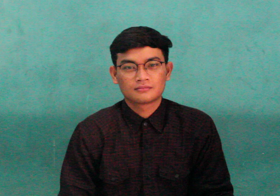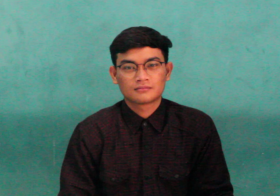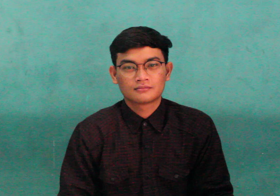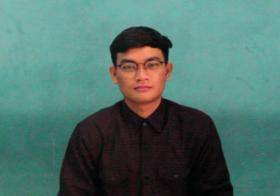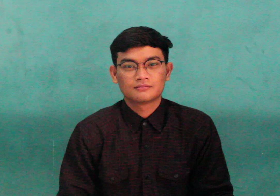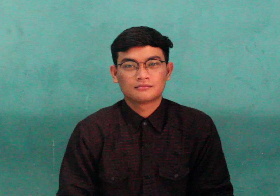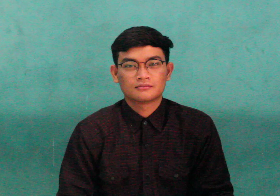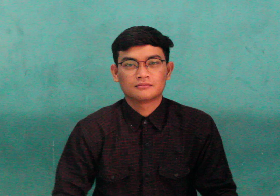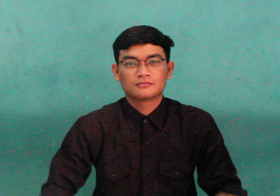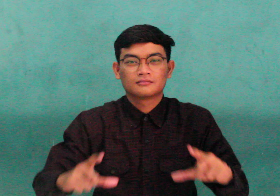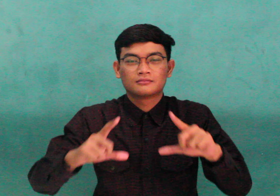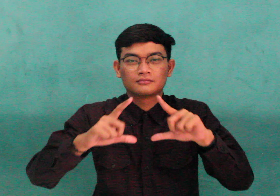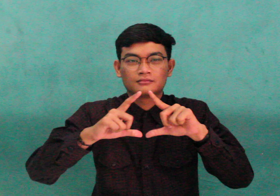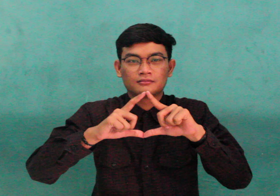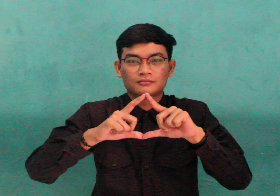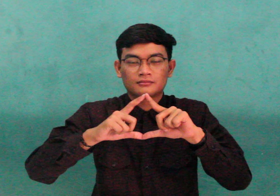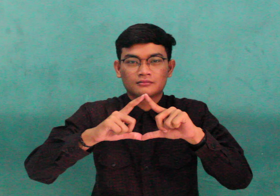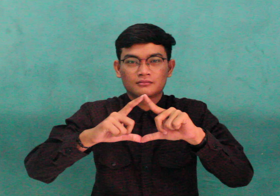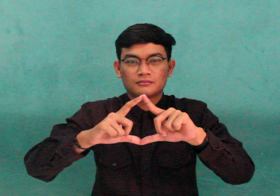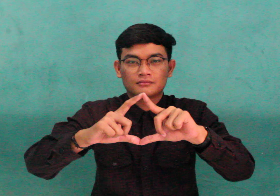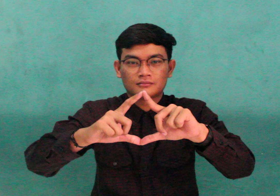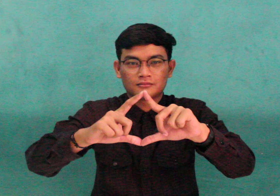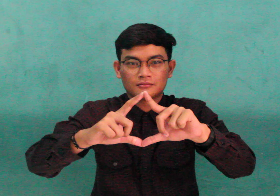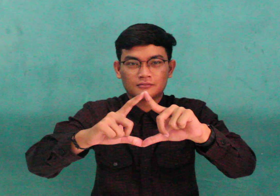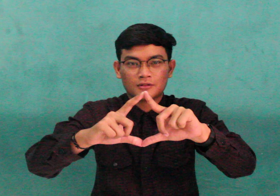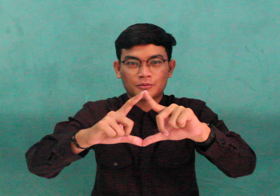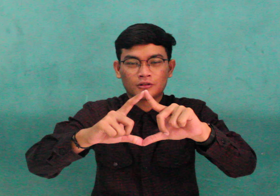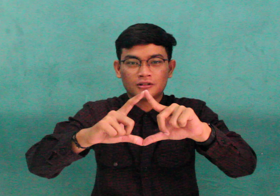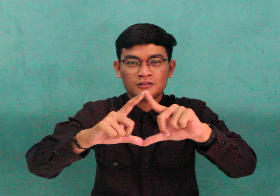A